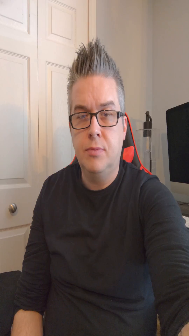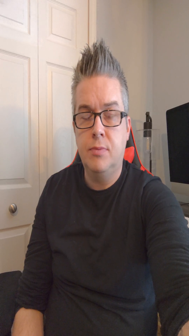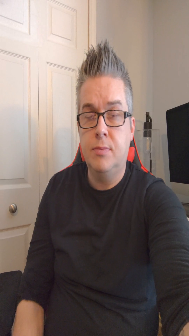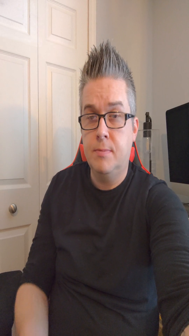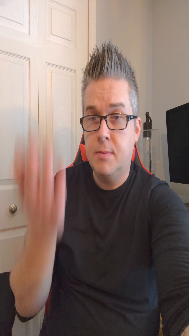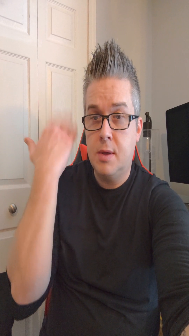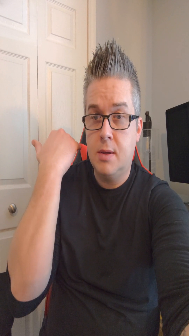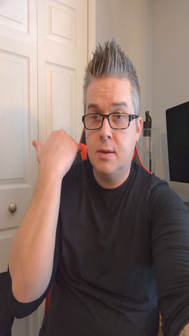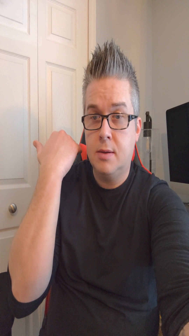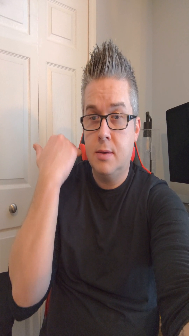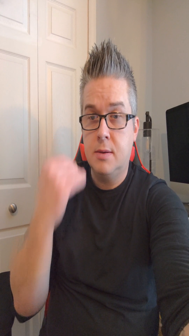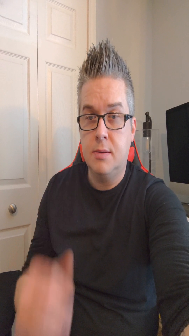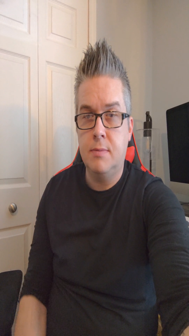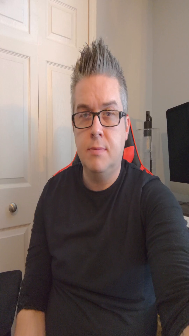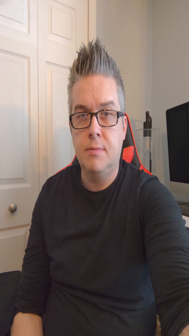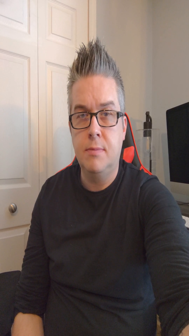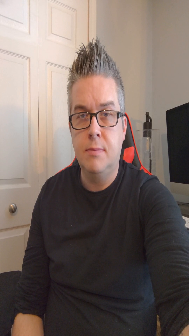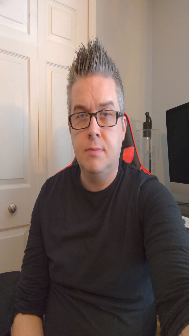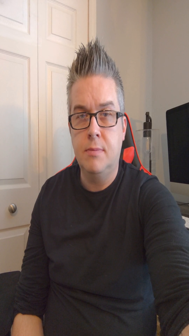before